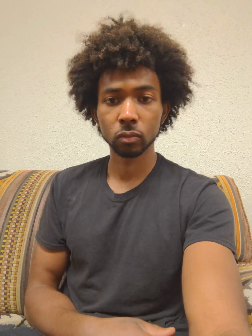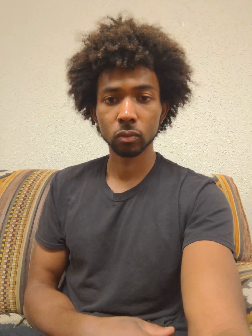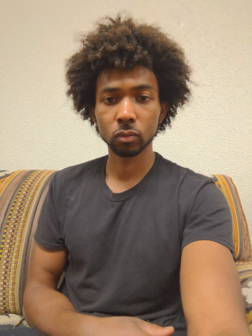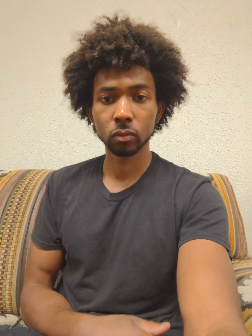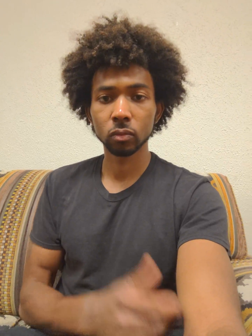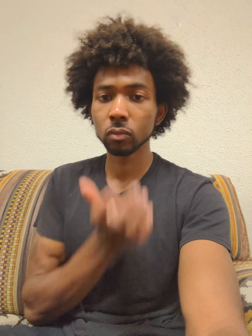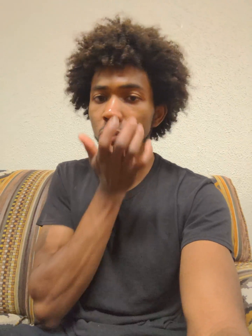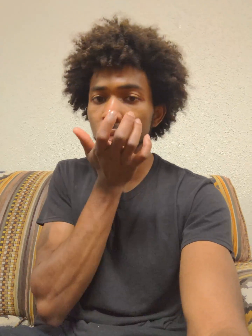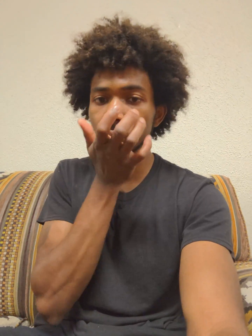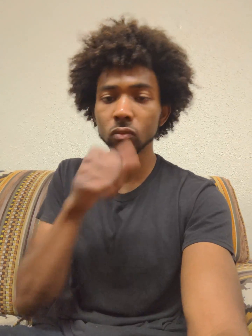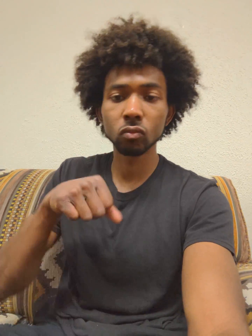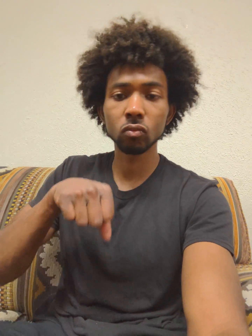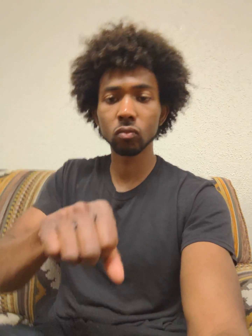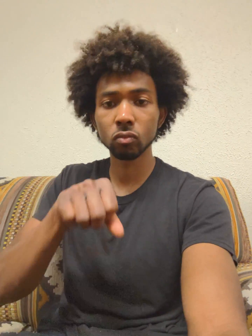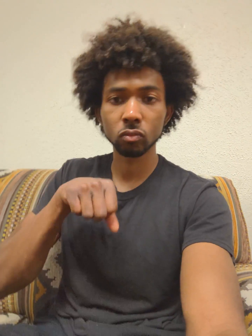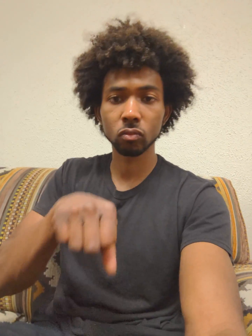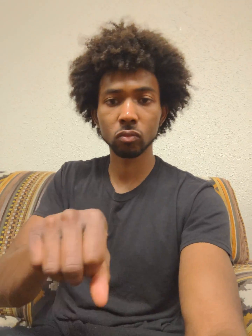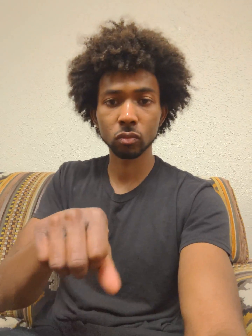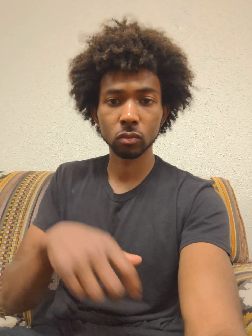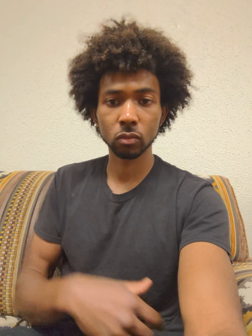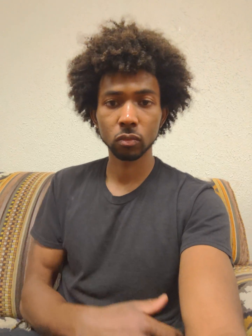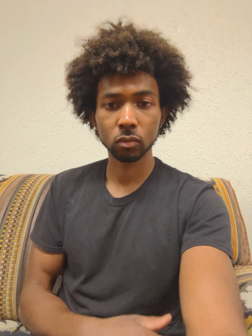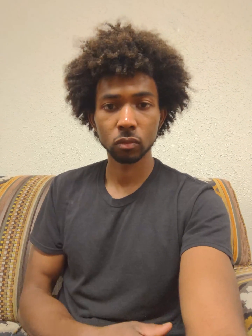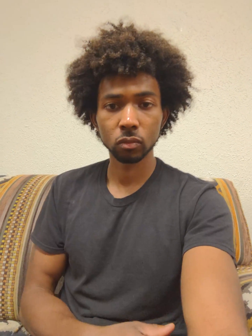lawn mower